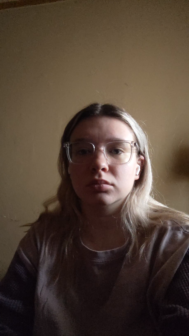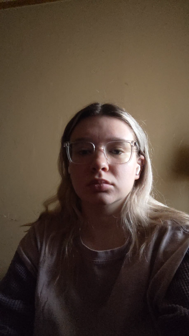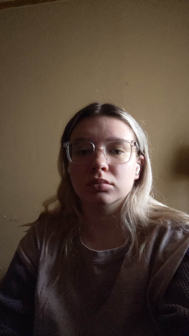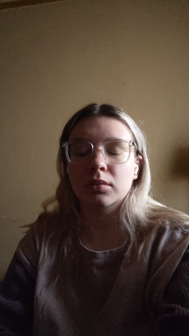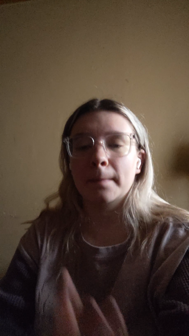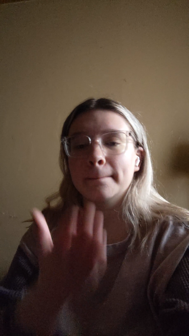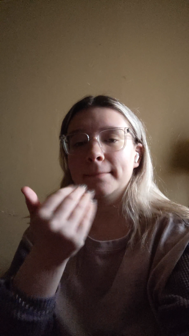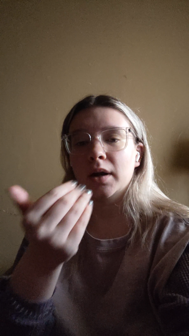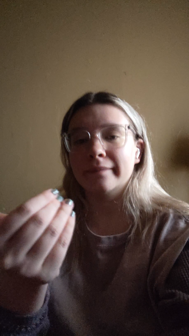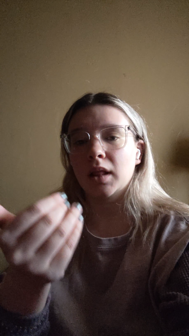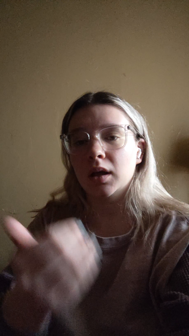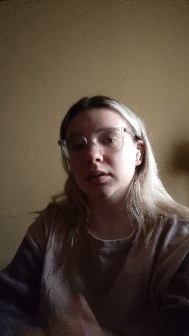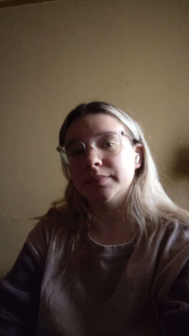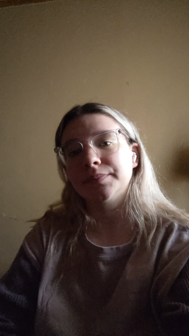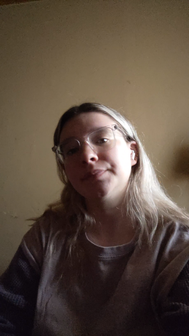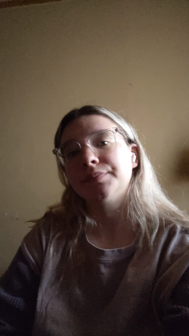butterfly